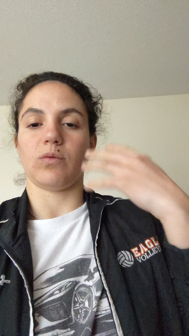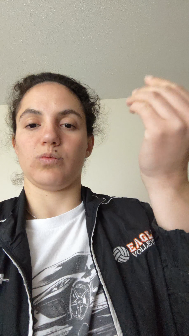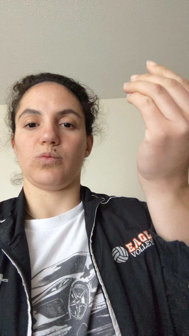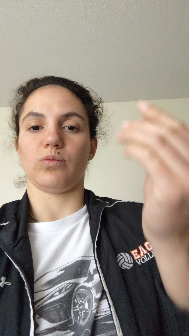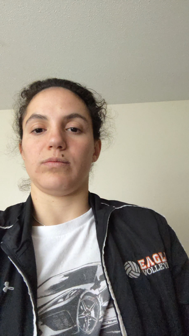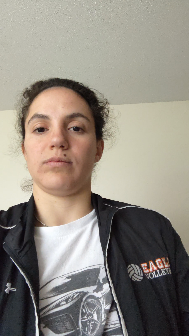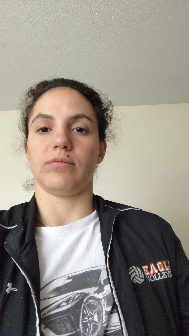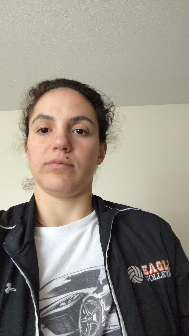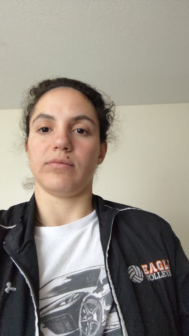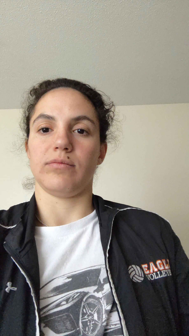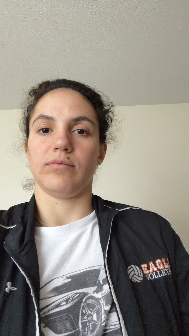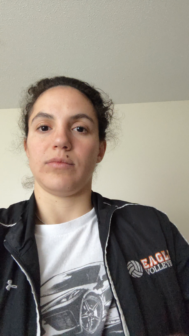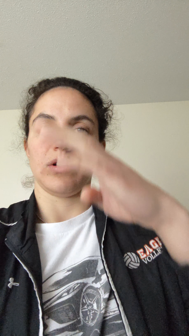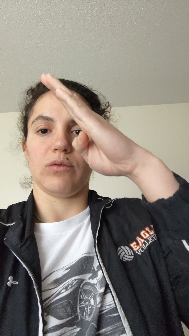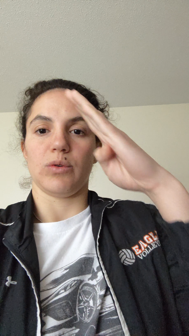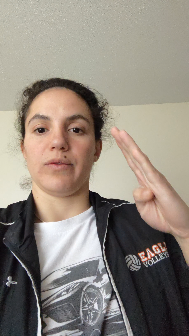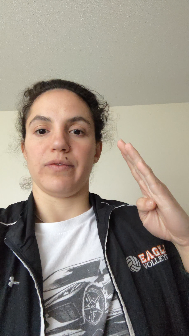roof